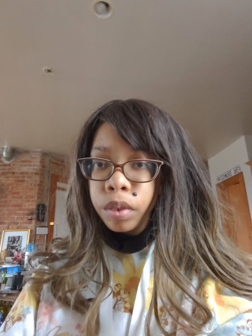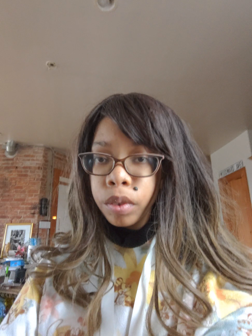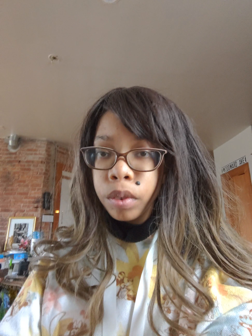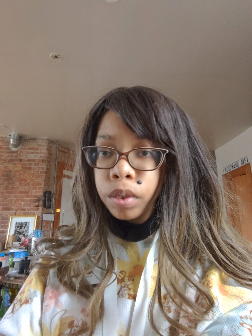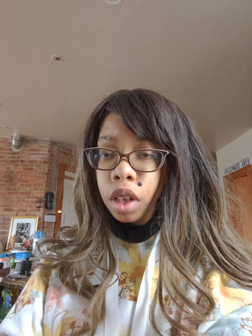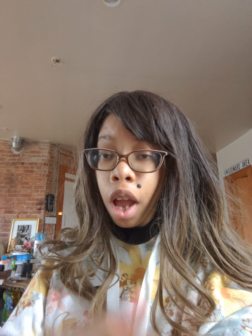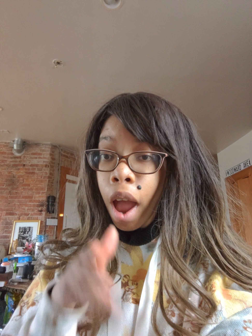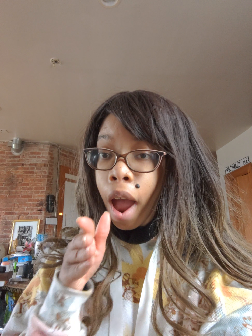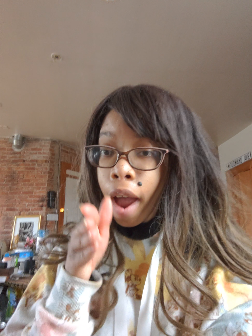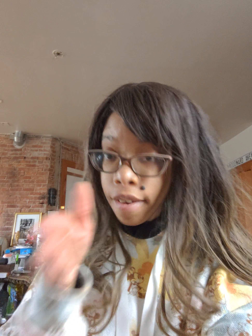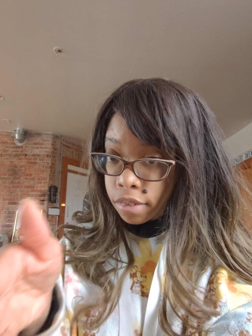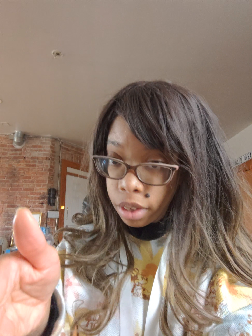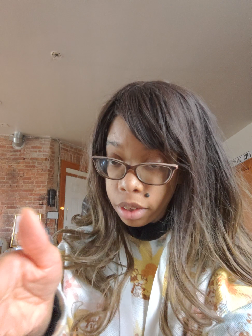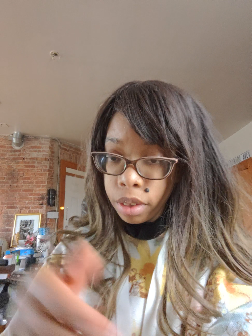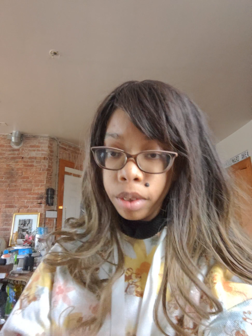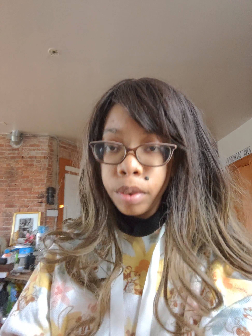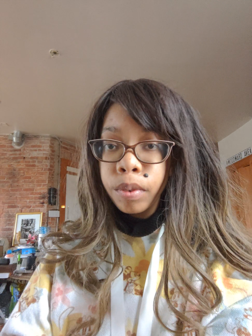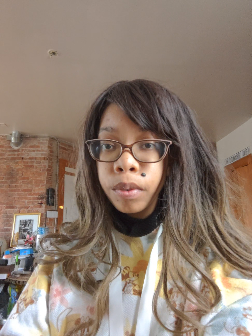after